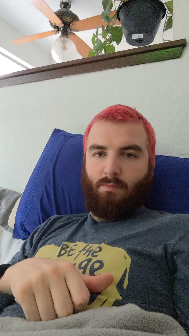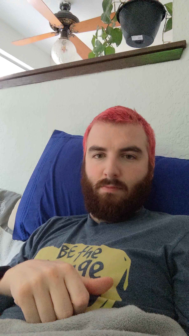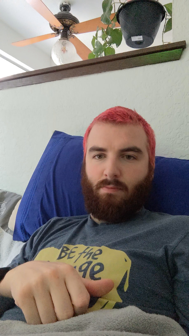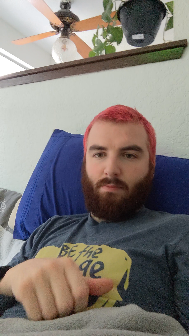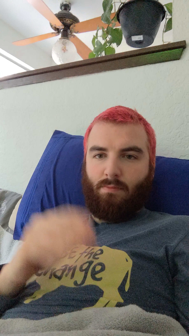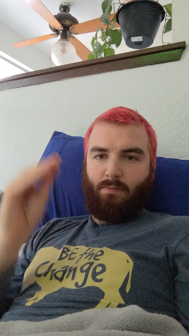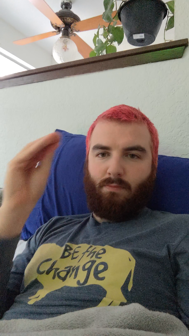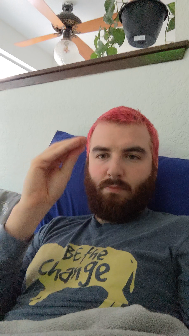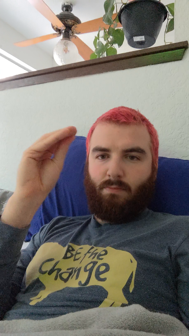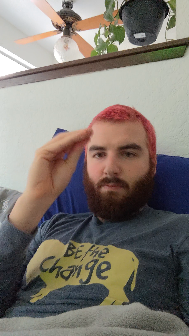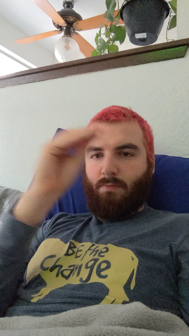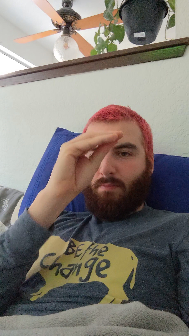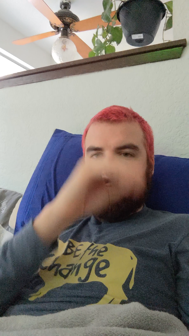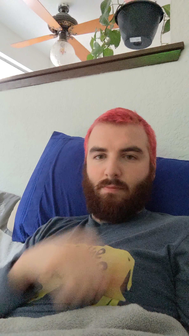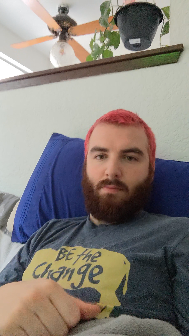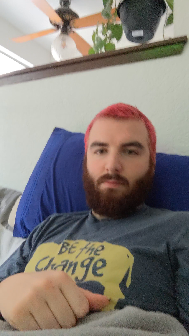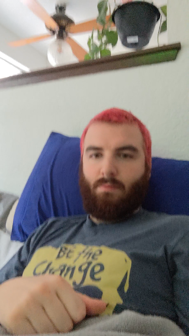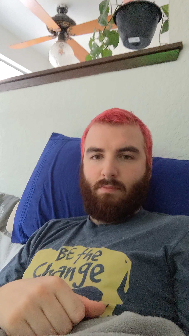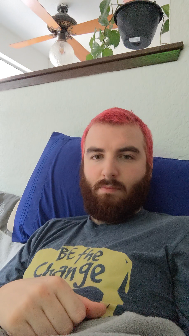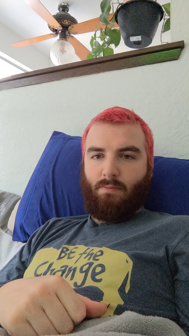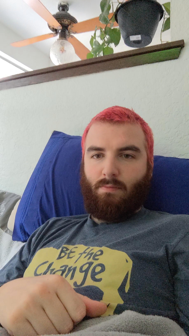dinosaur